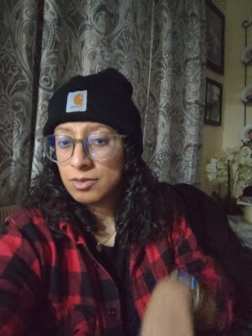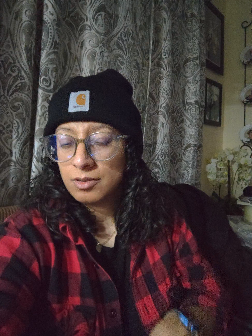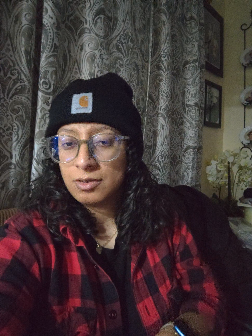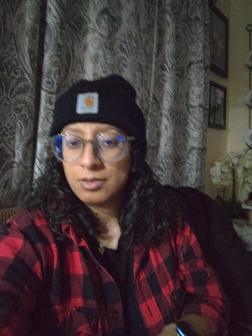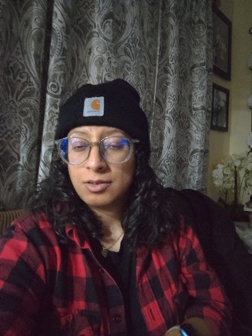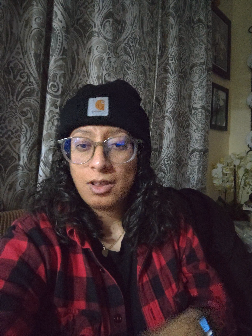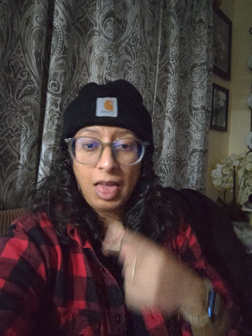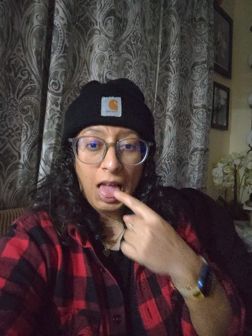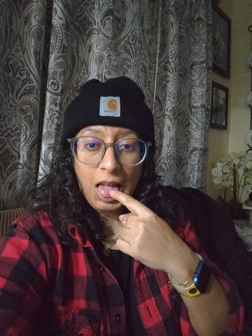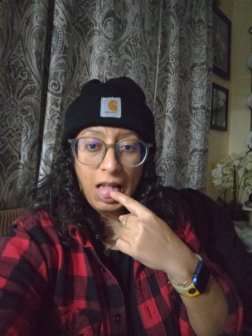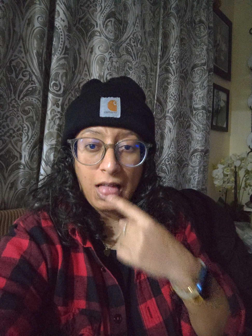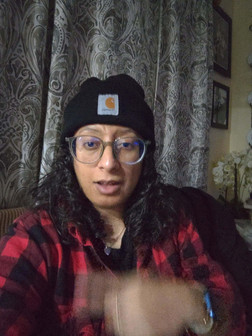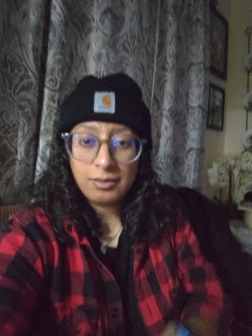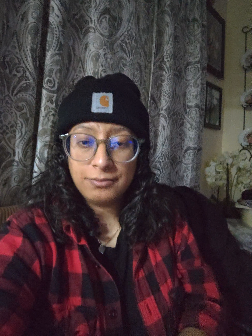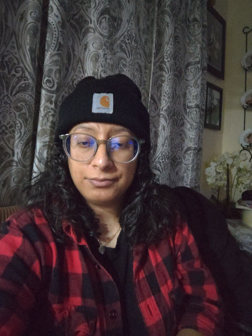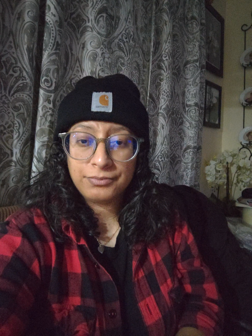tongue